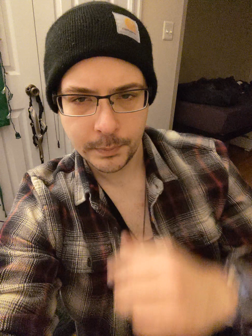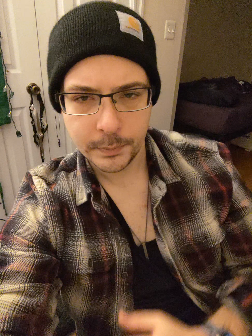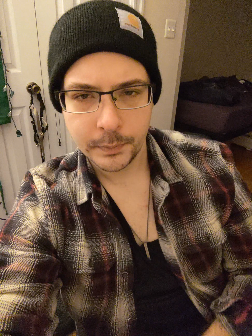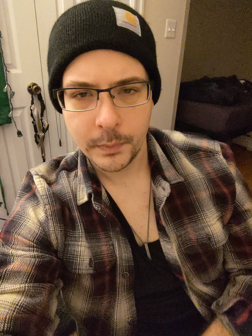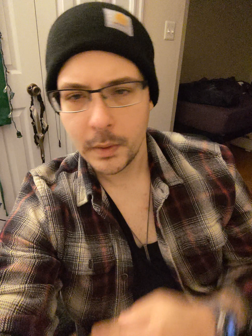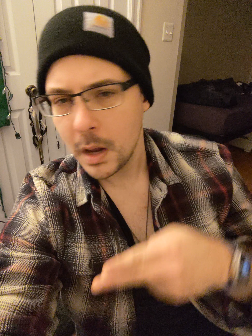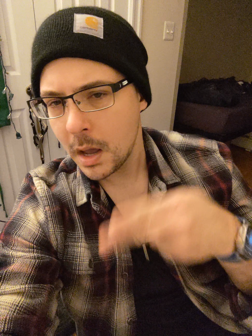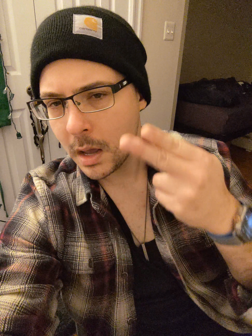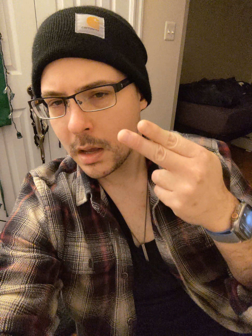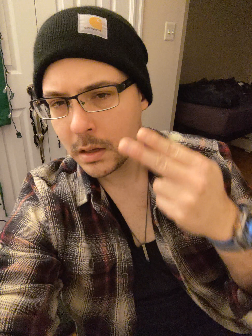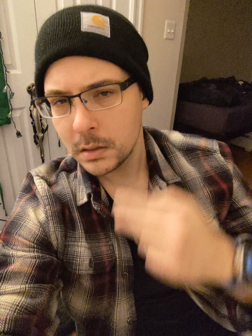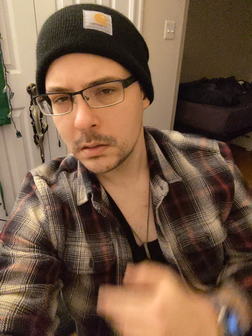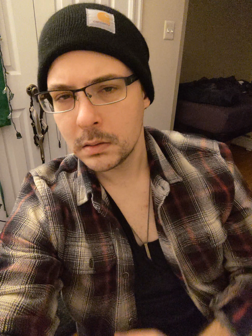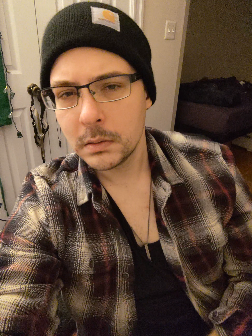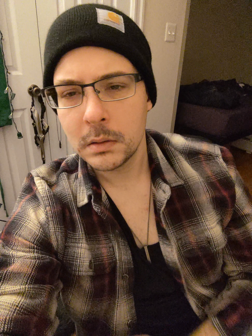high